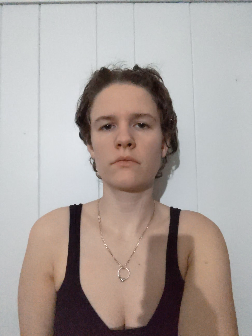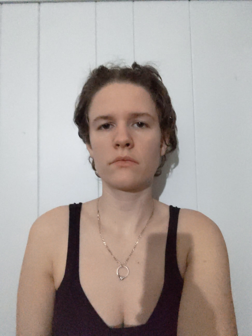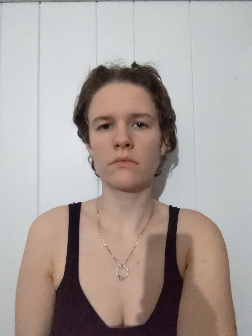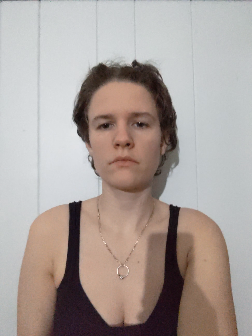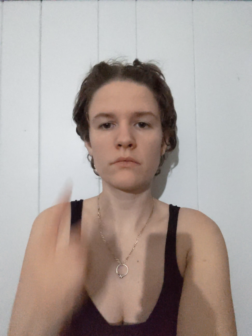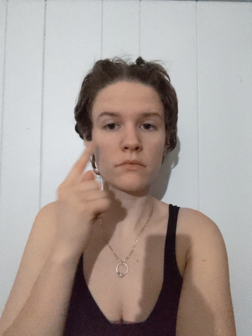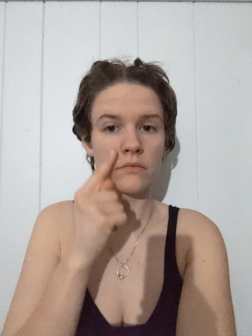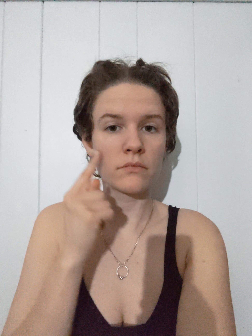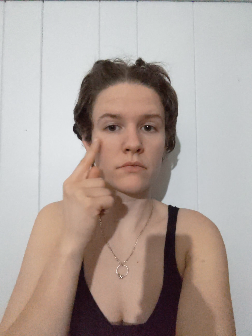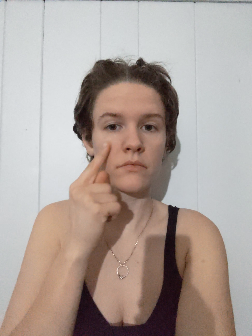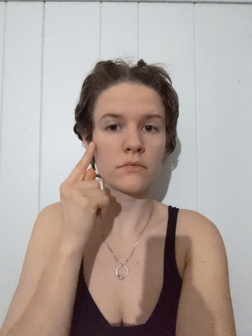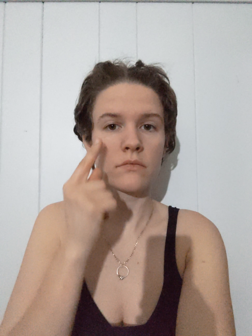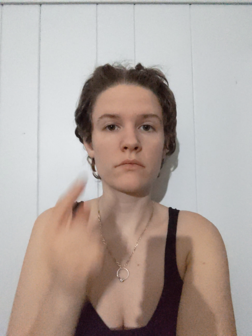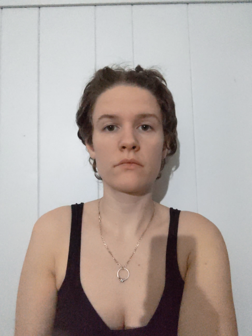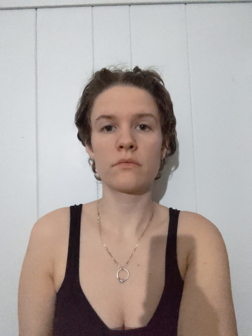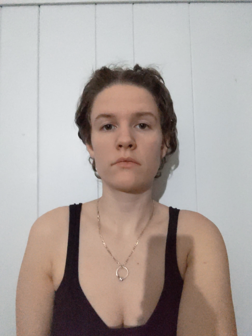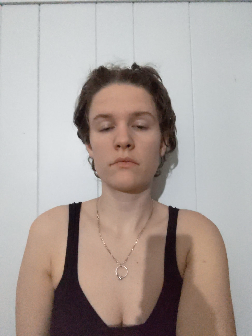cheek